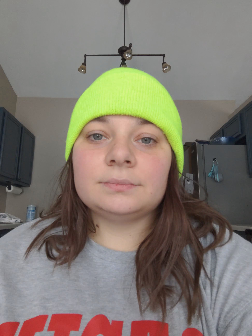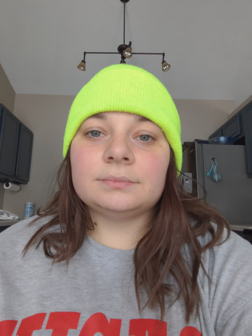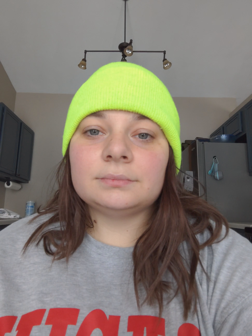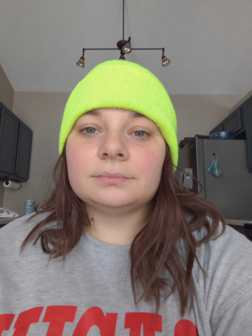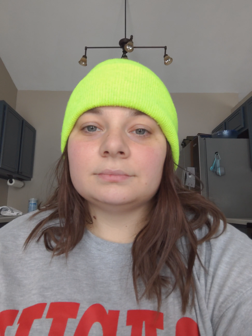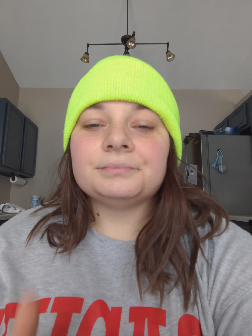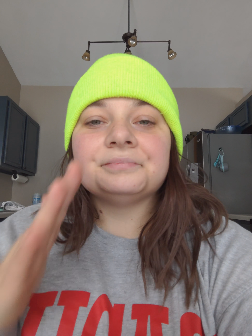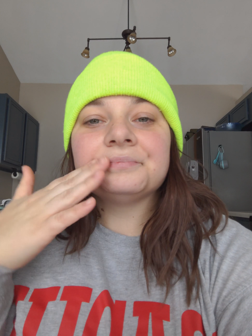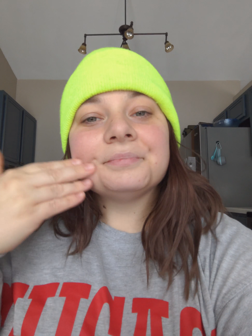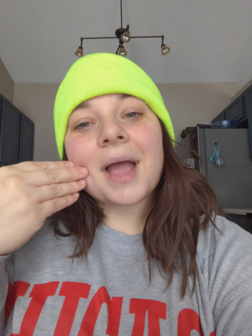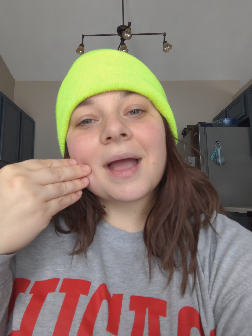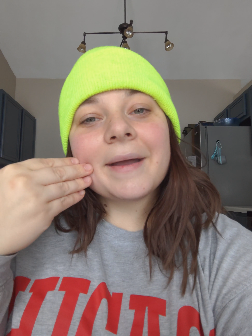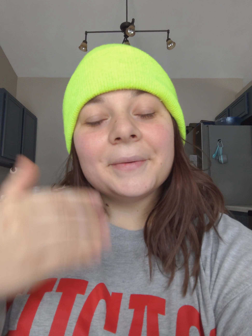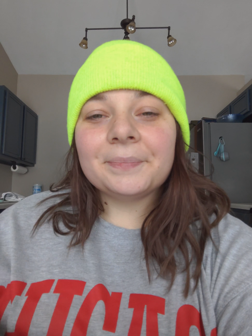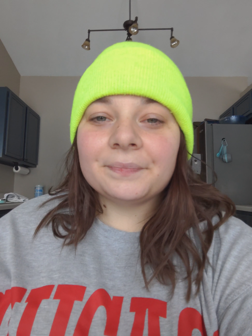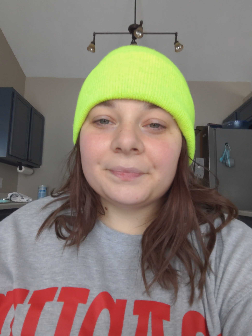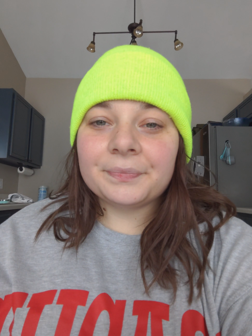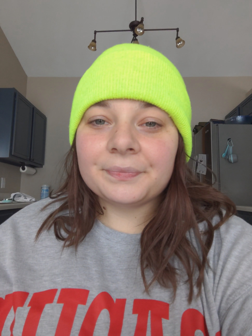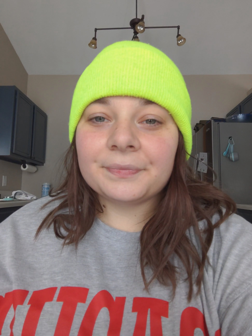smile